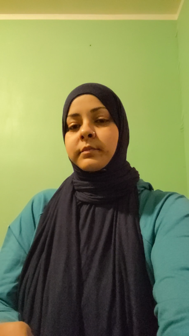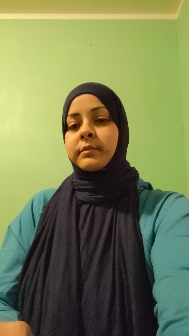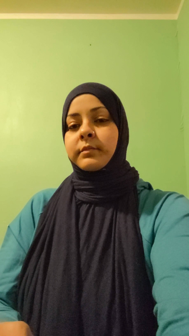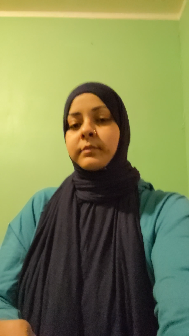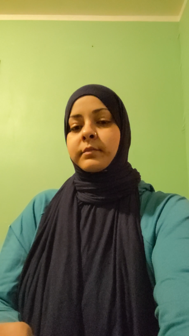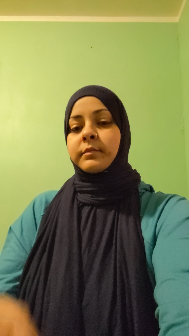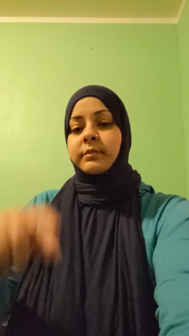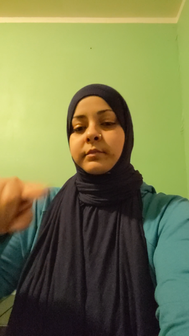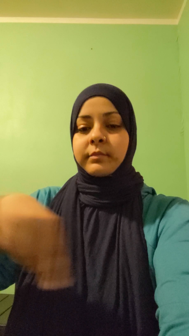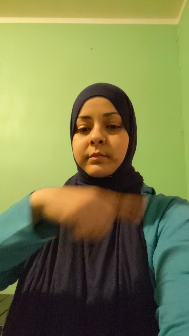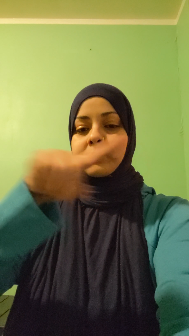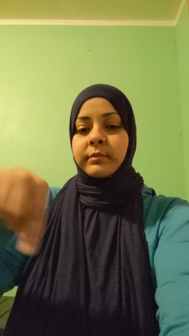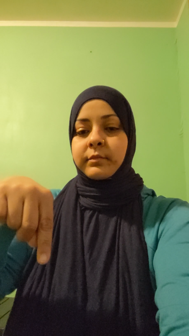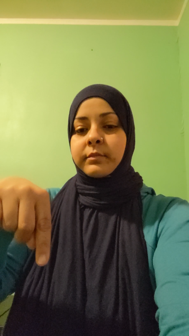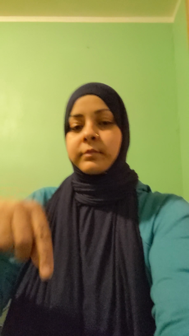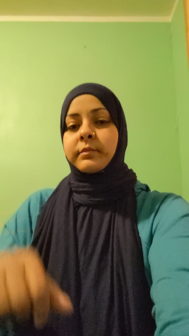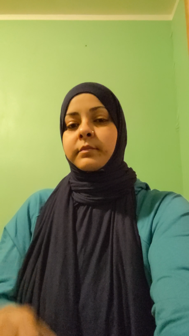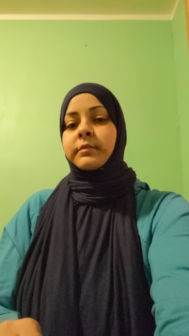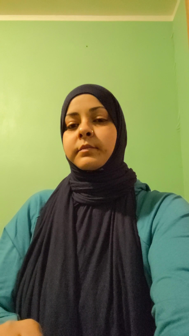around